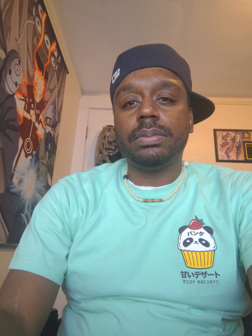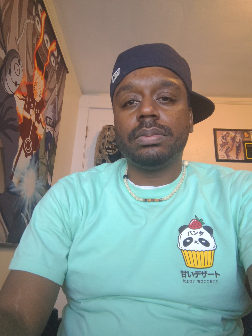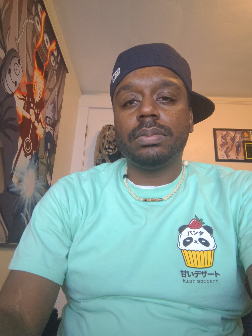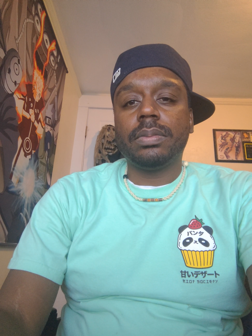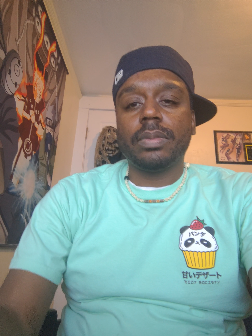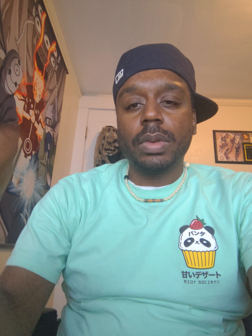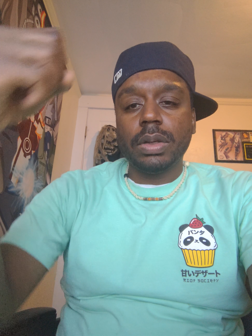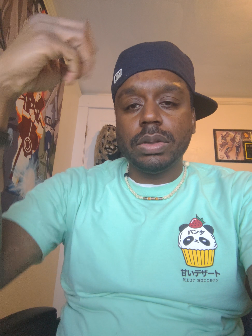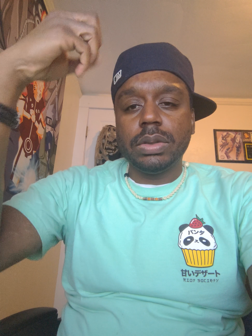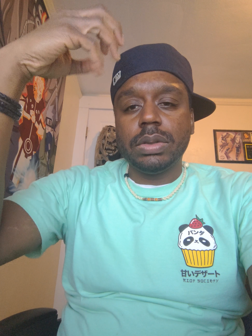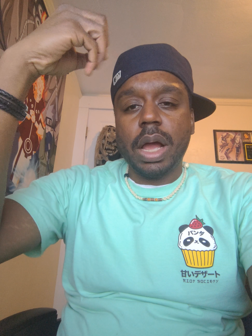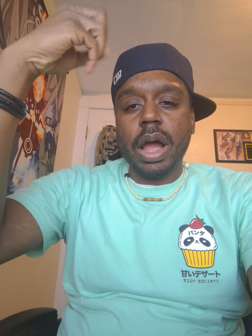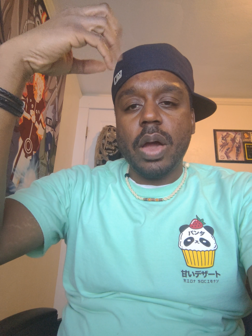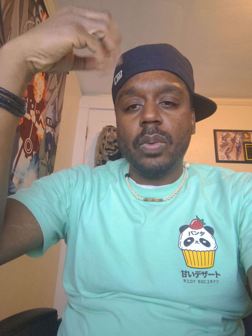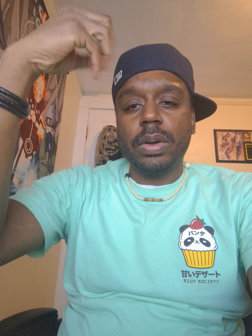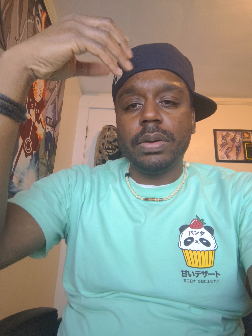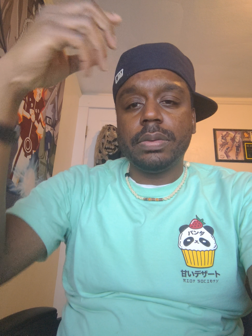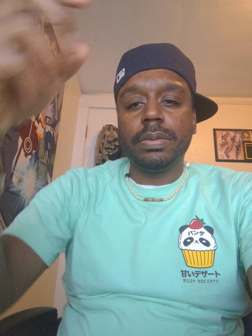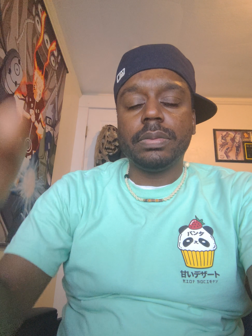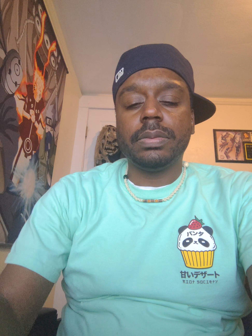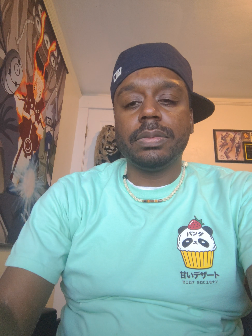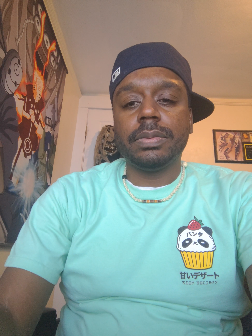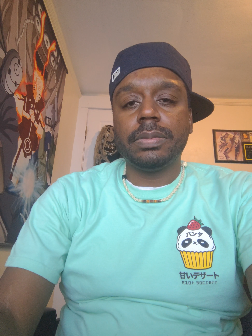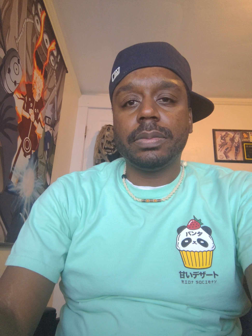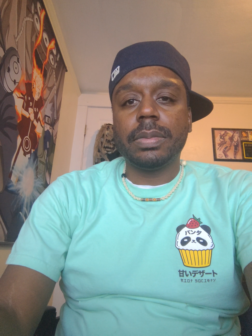shower